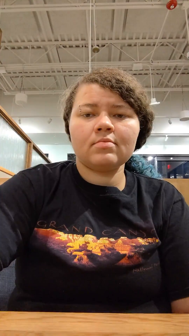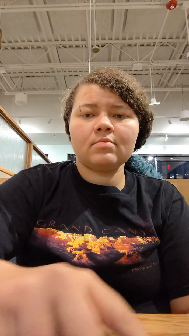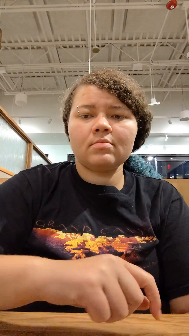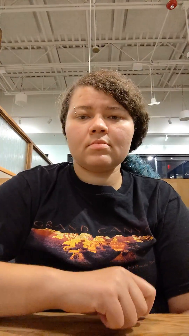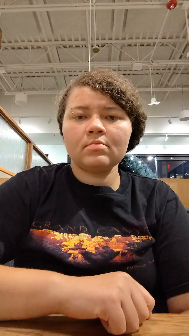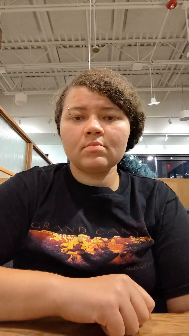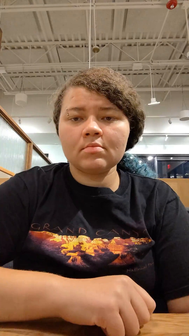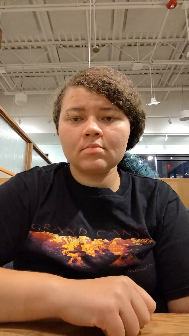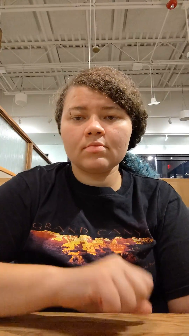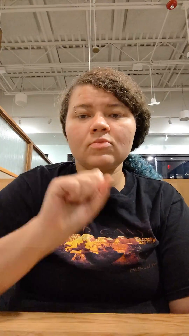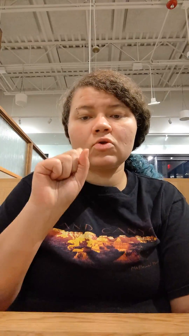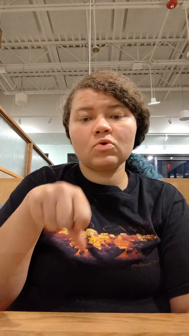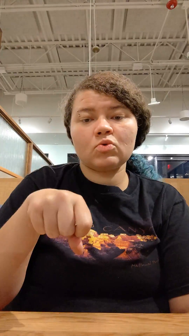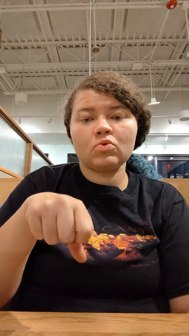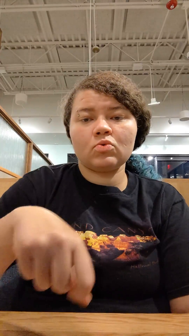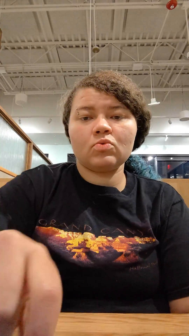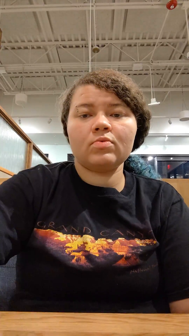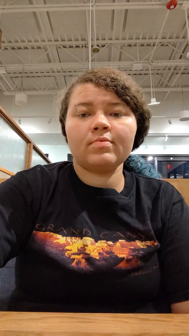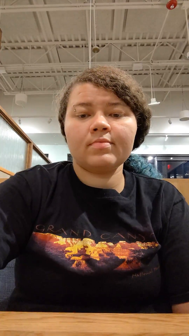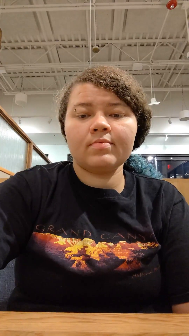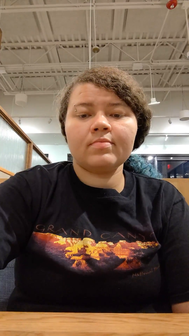could